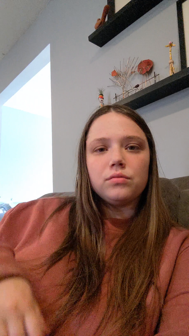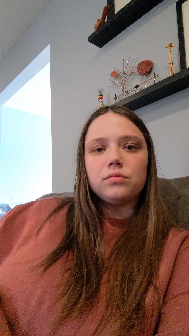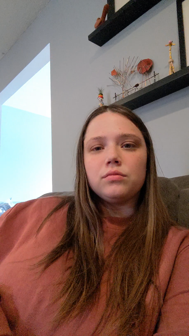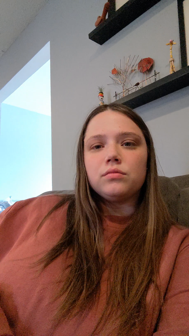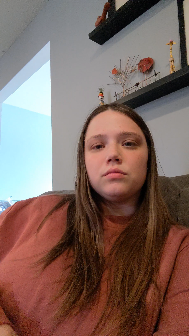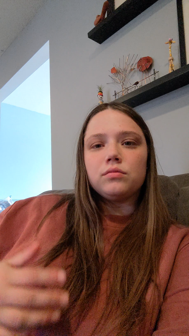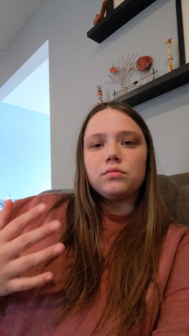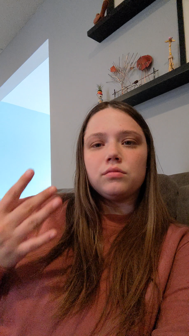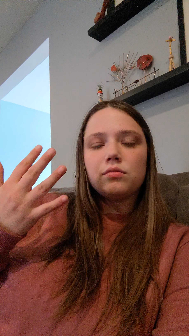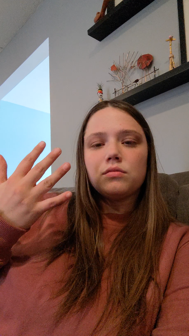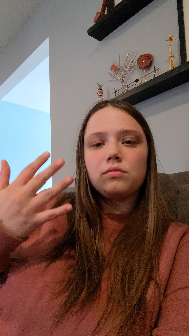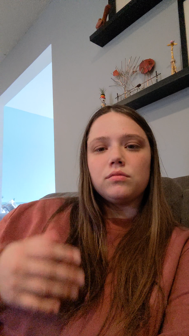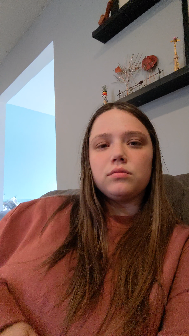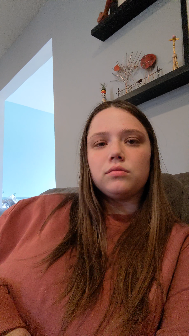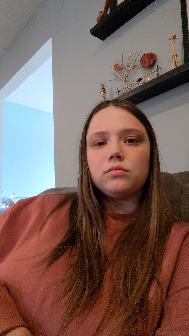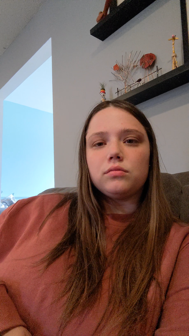hand